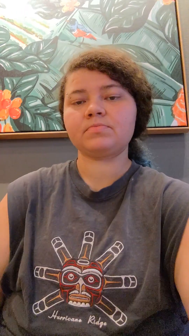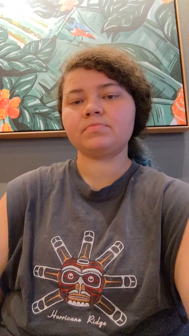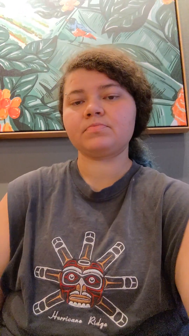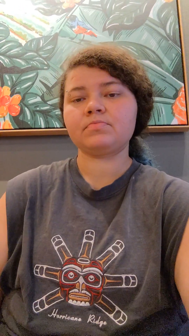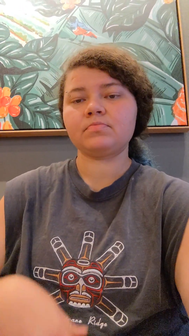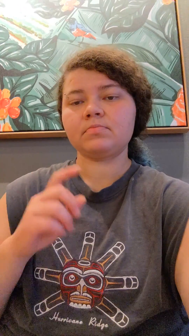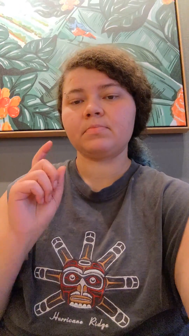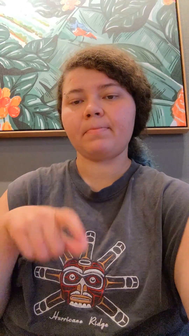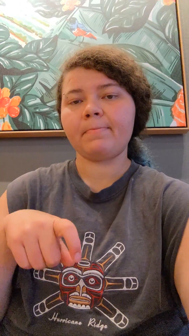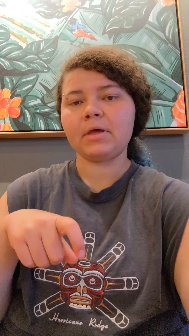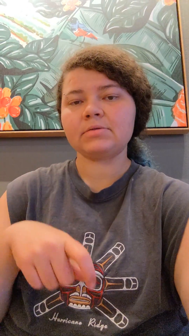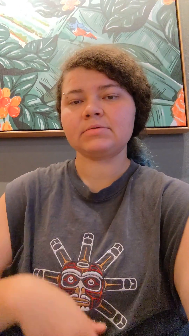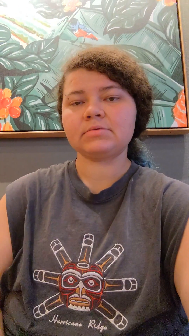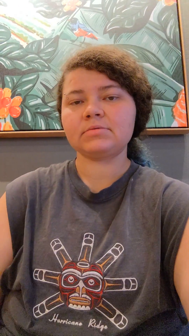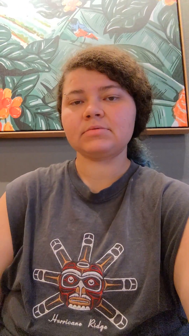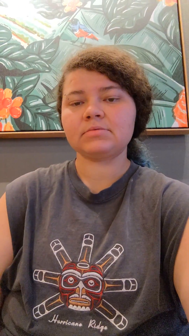must